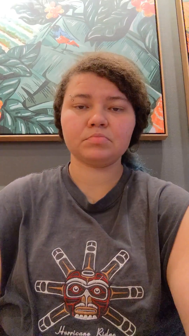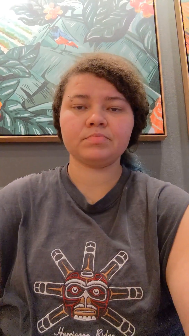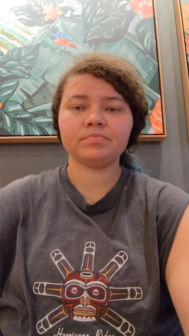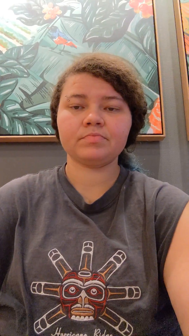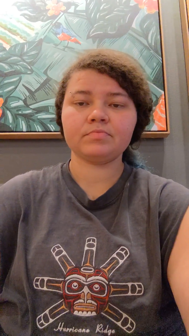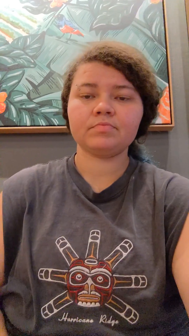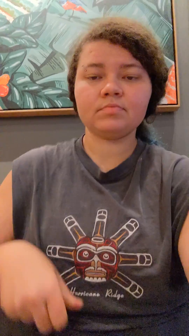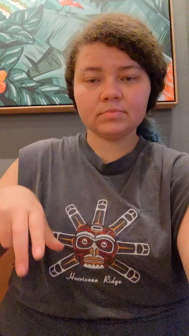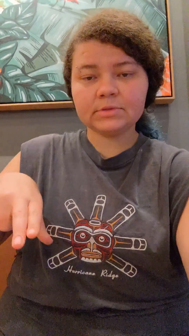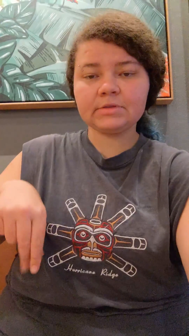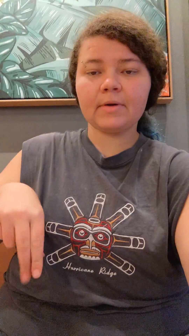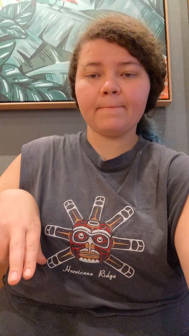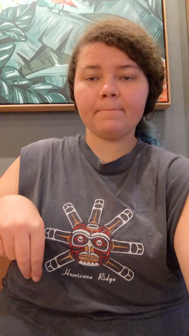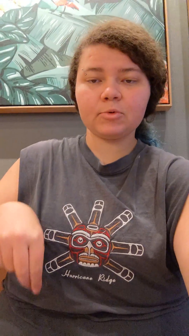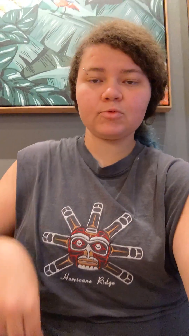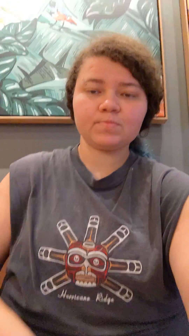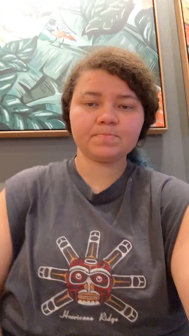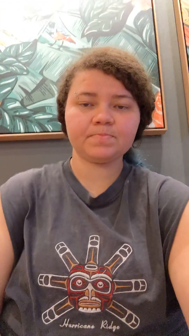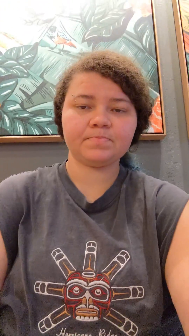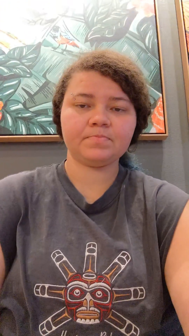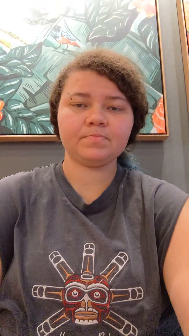diaper